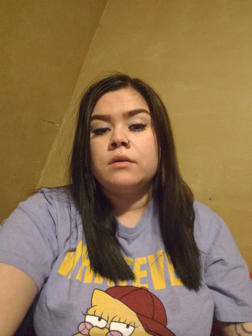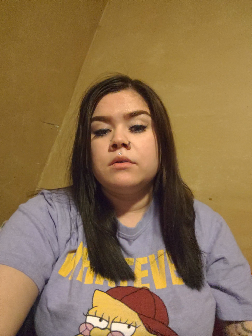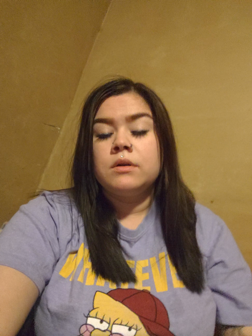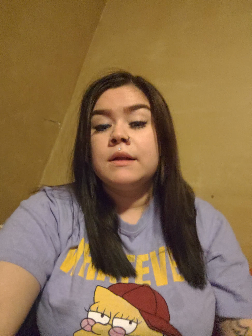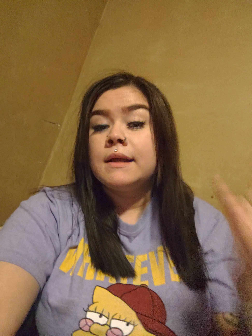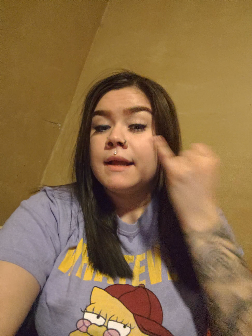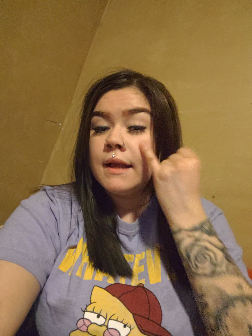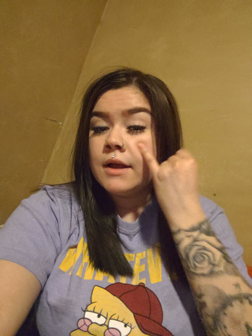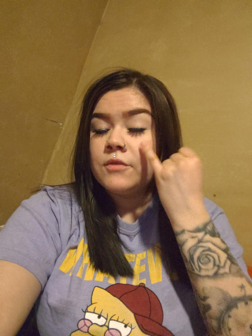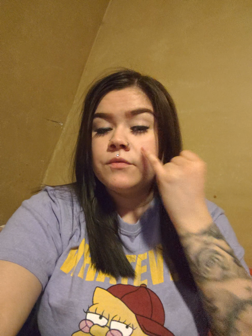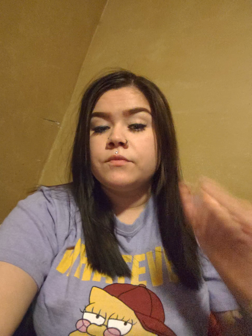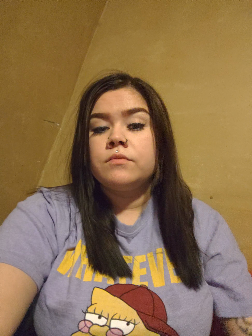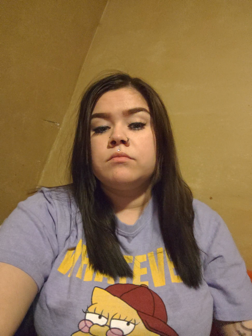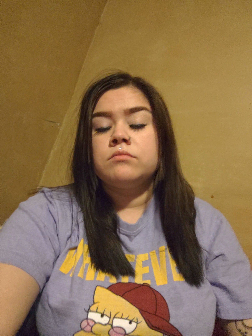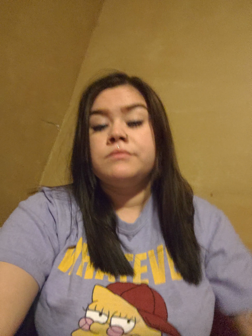if